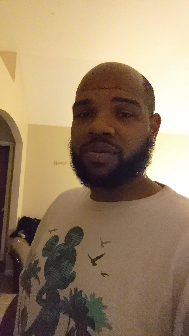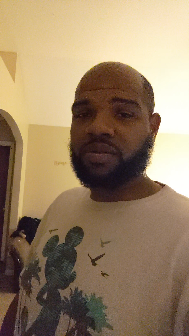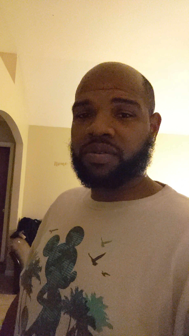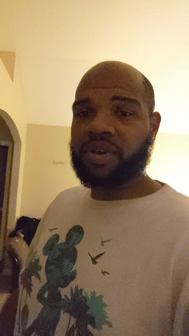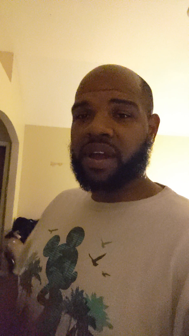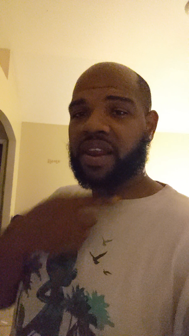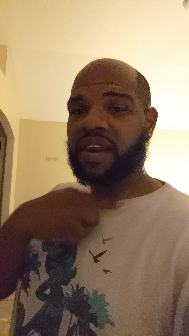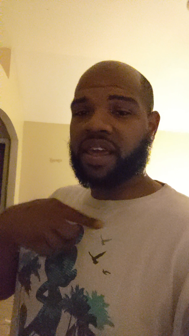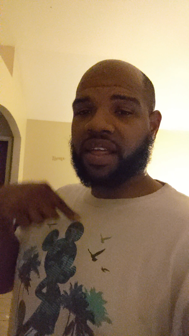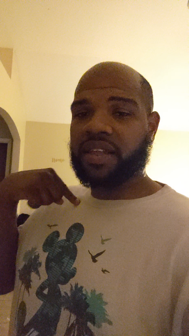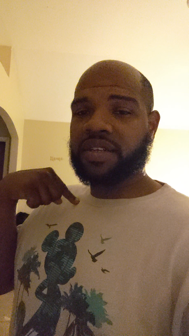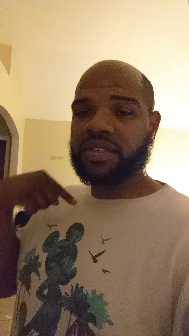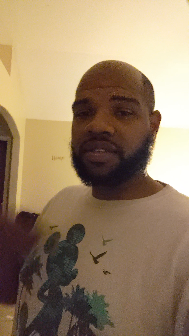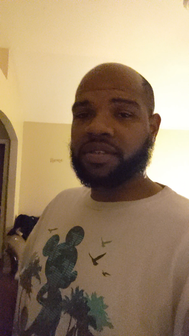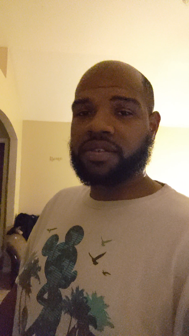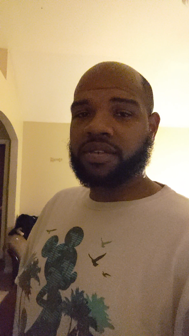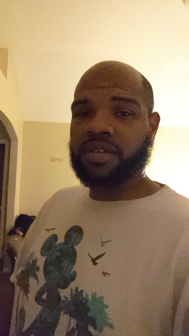necklace